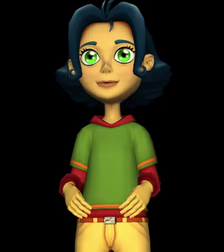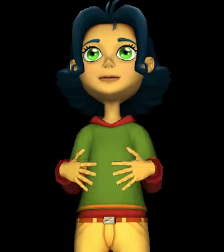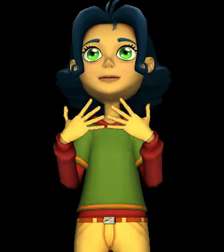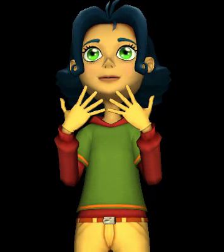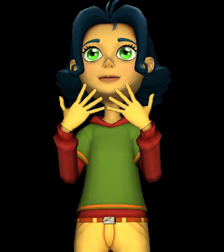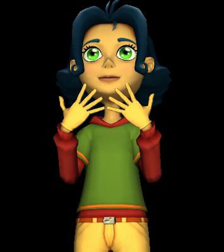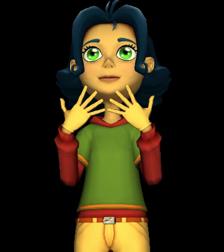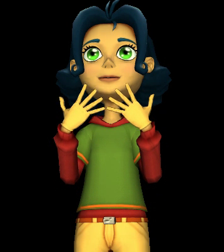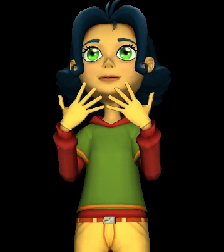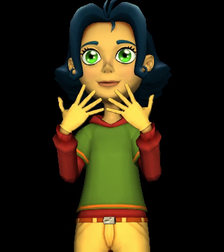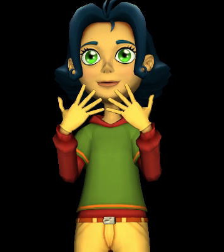يد